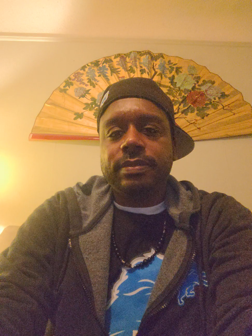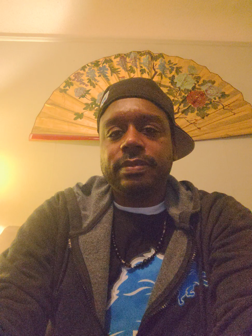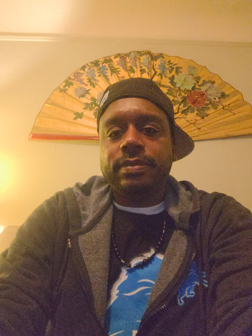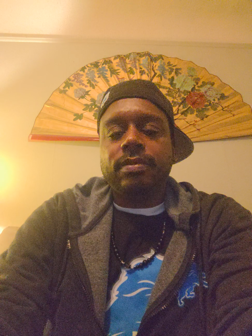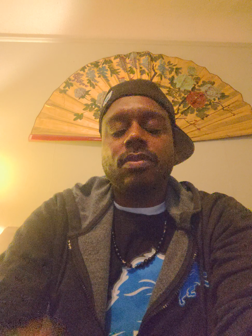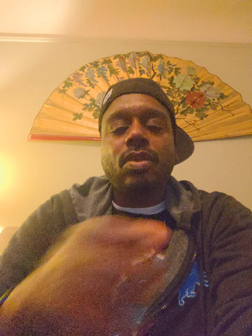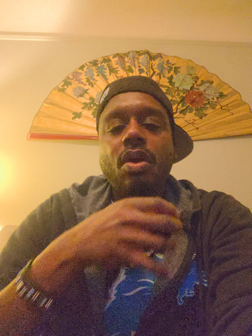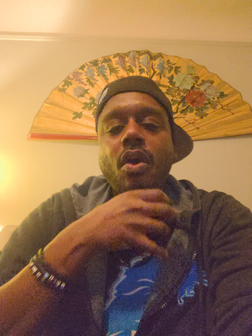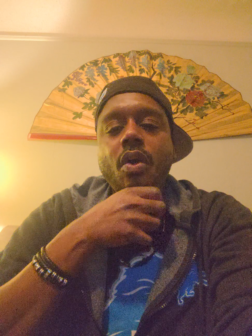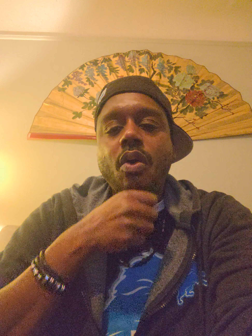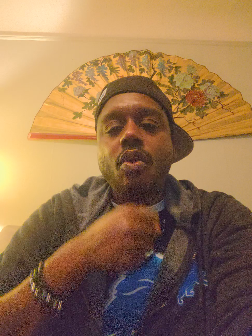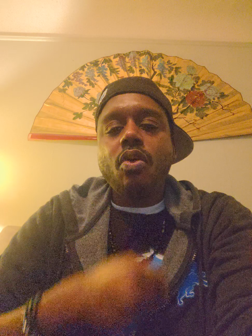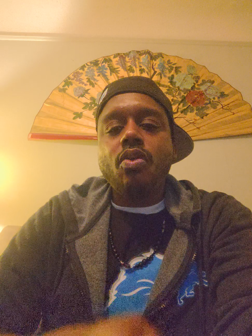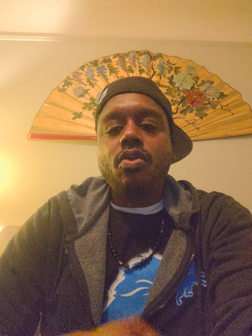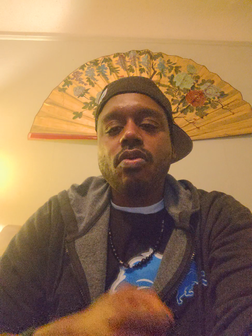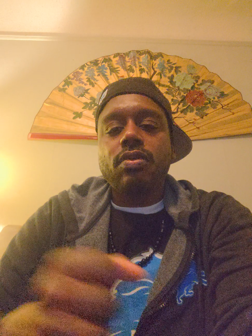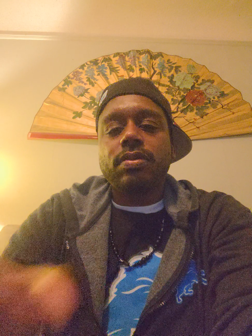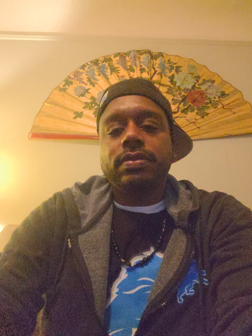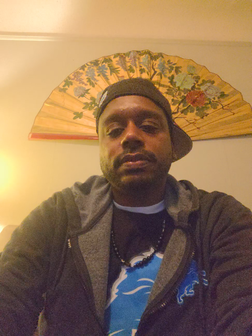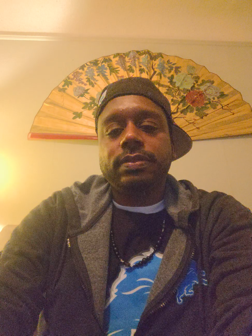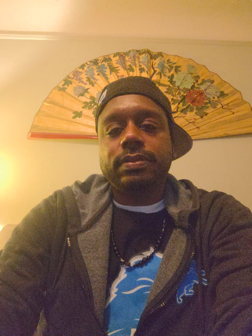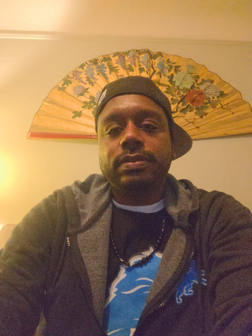old